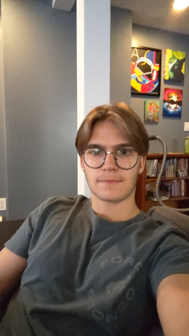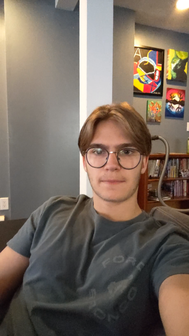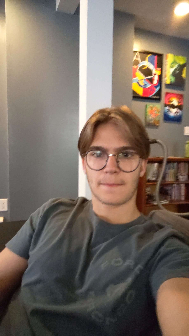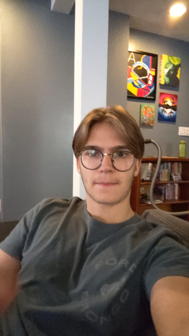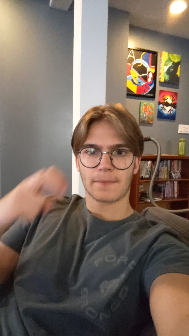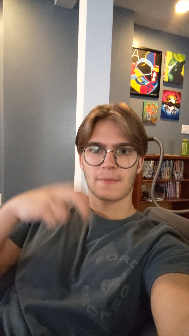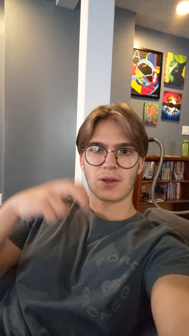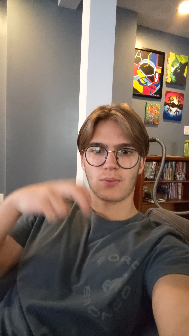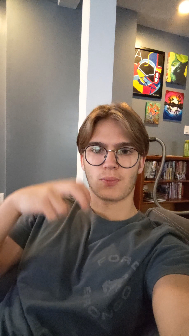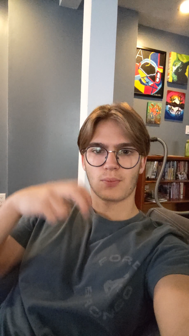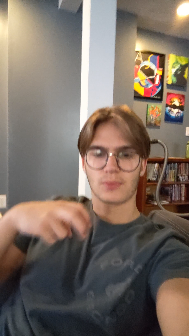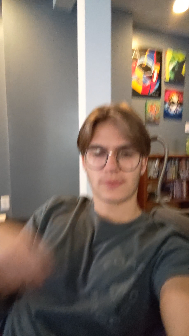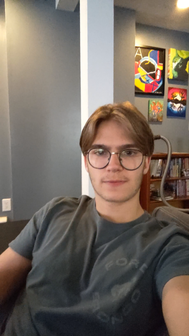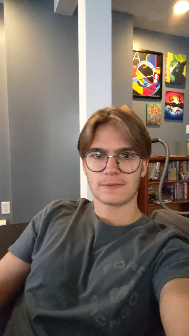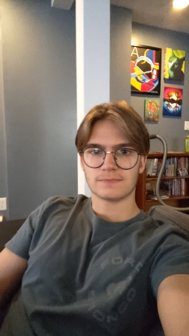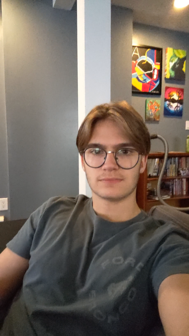potato